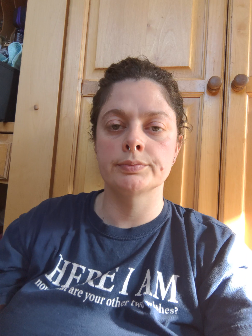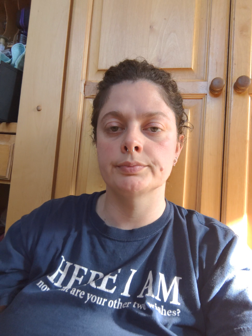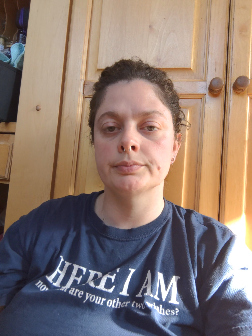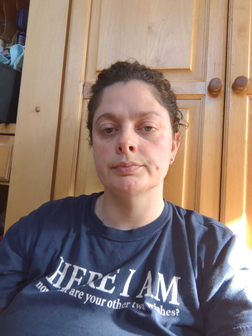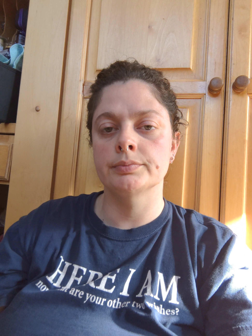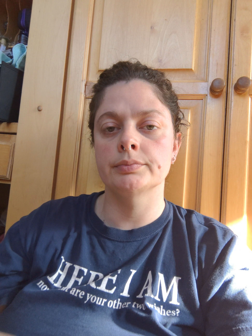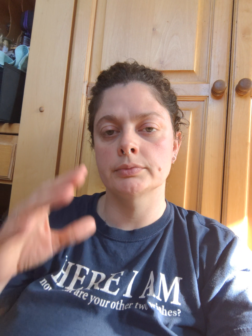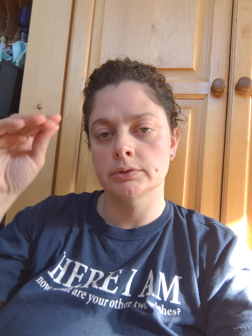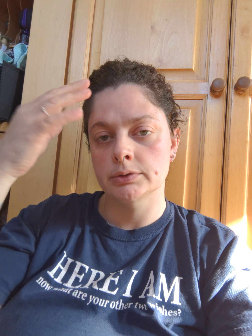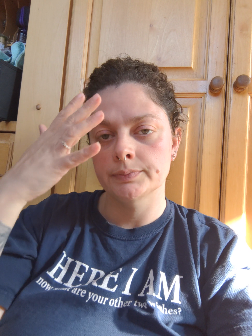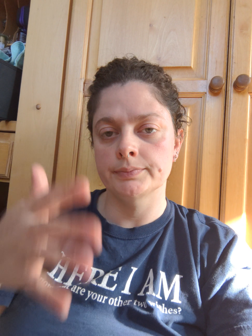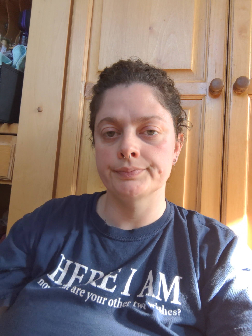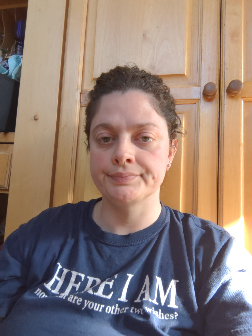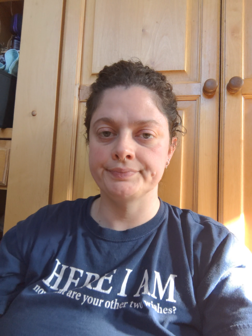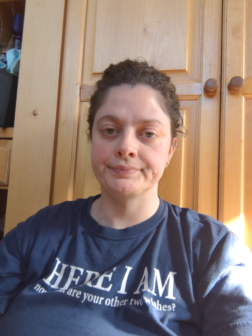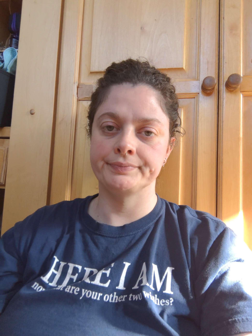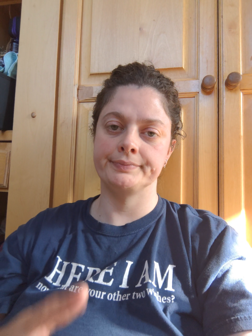sun